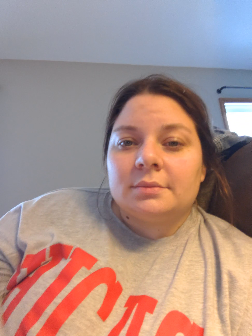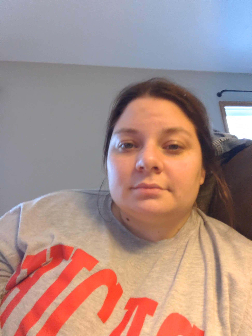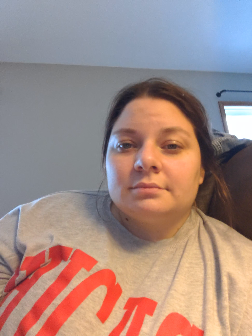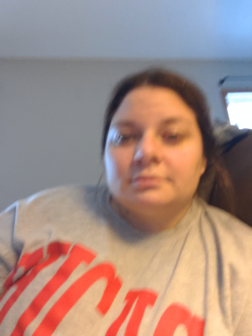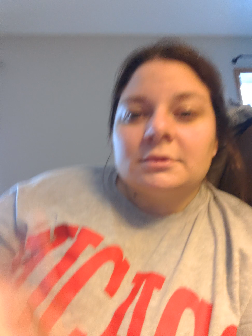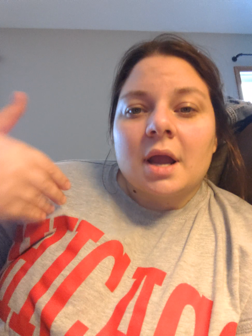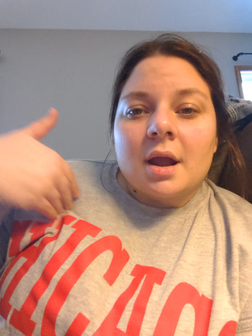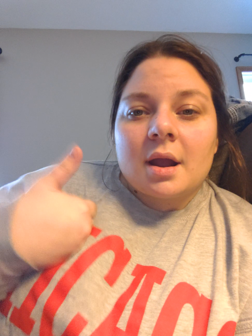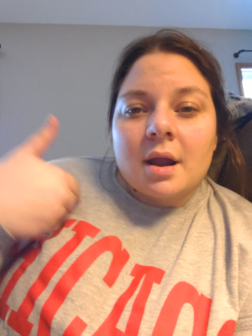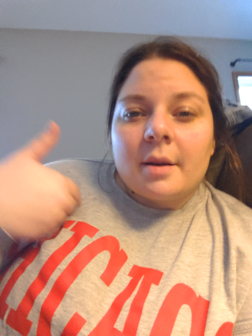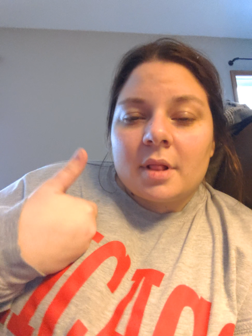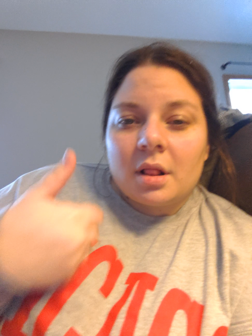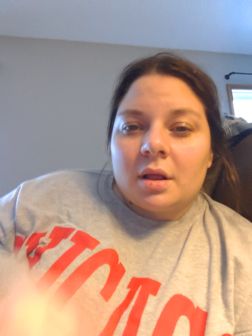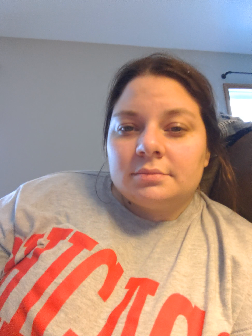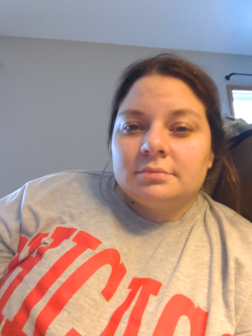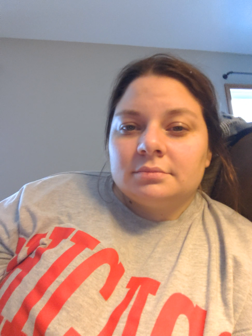animal